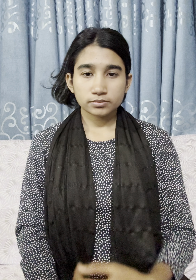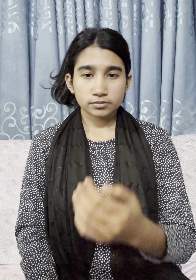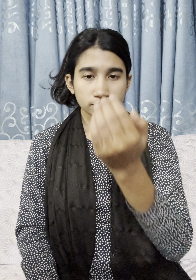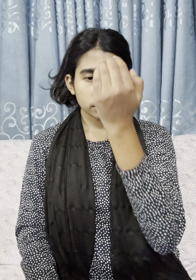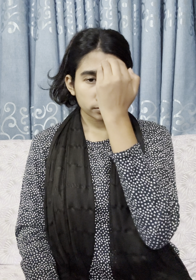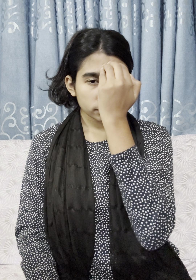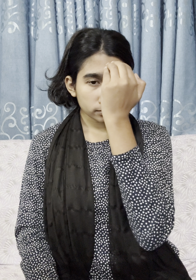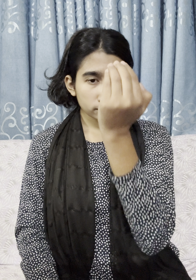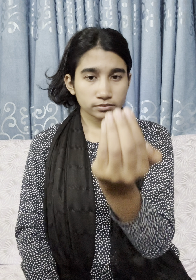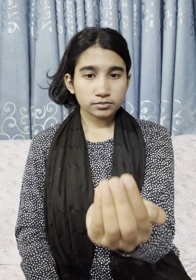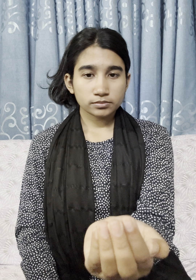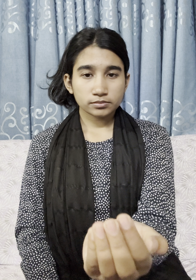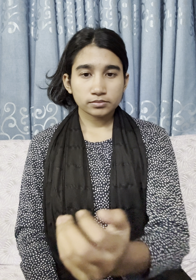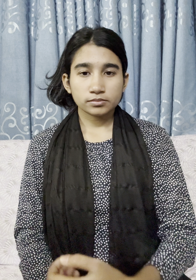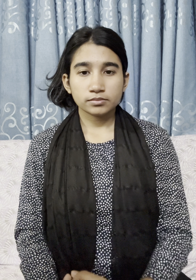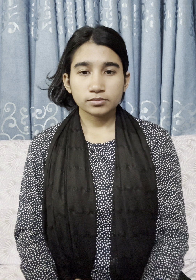দরিদ্র